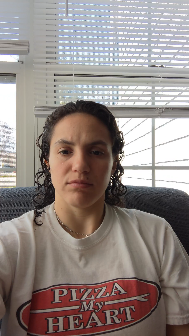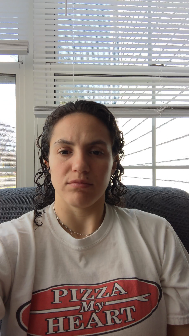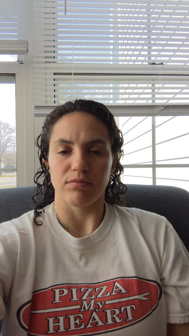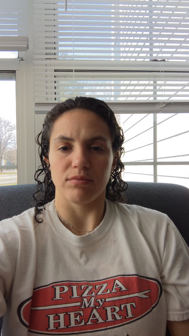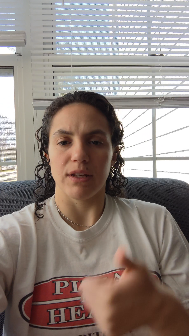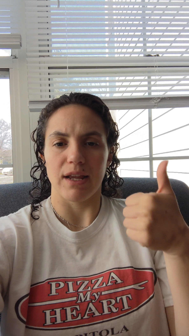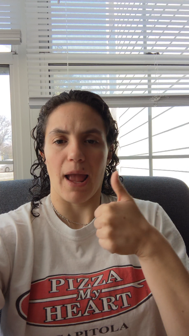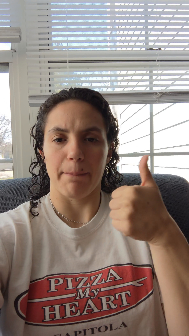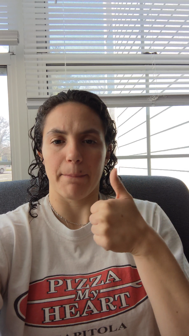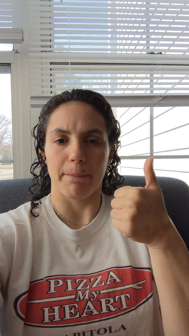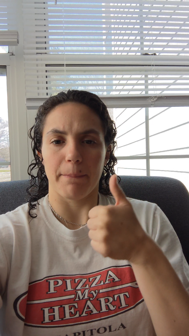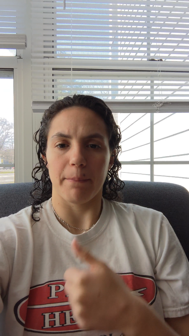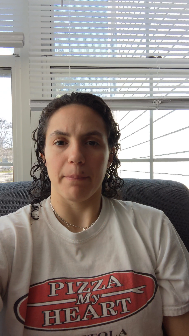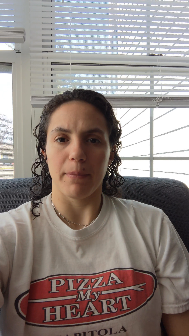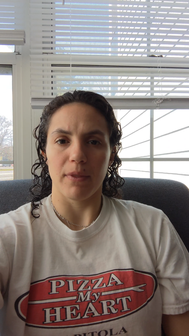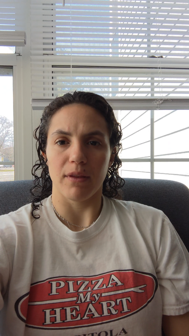game